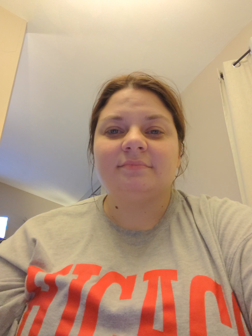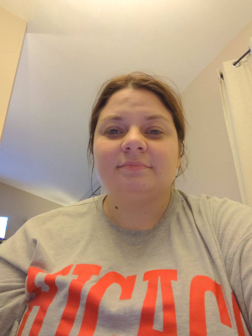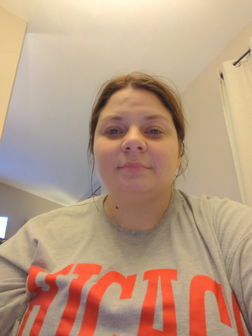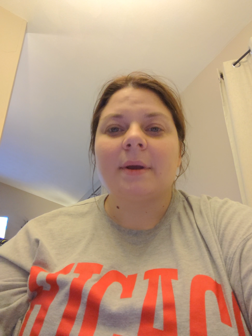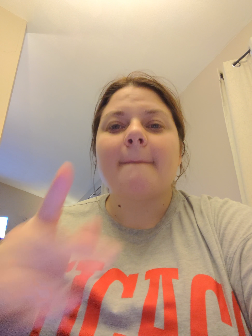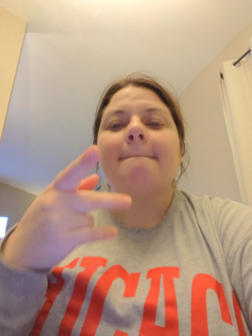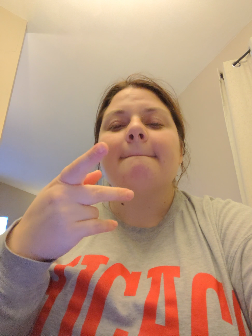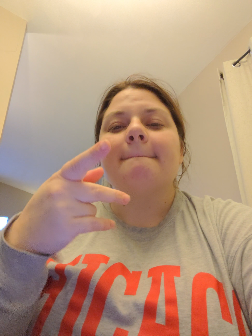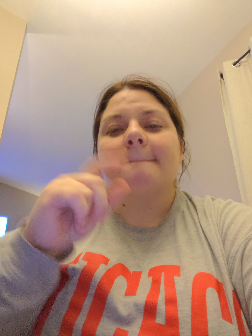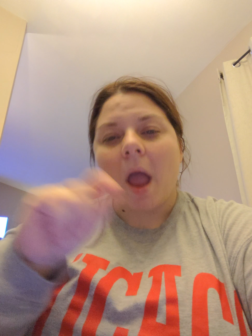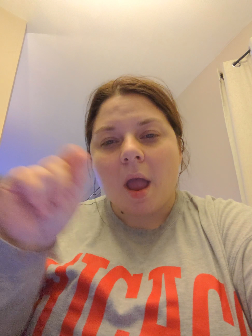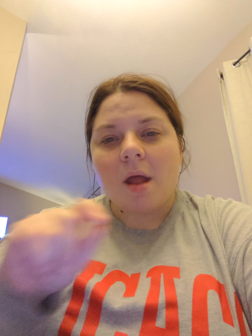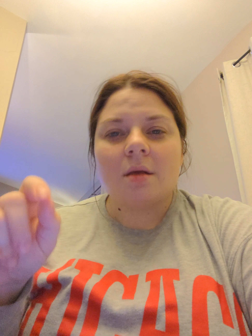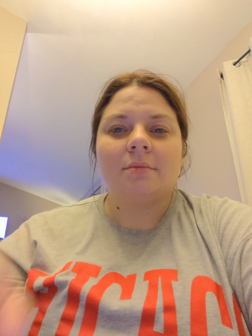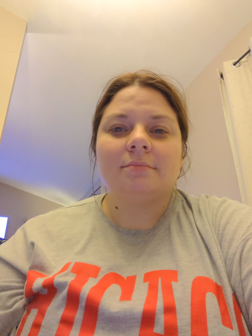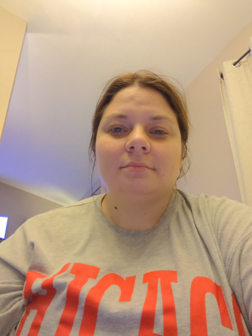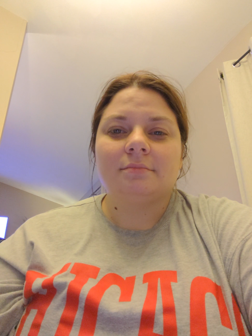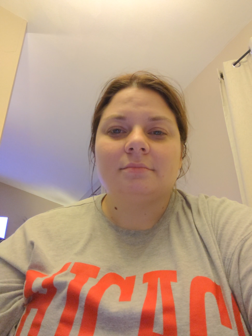pen